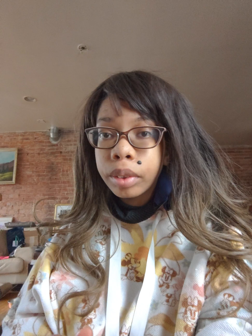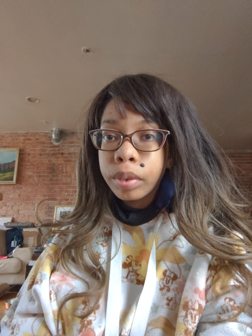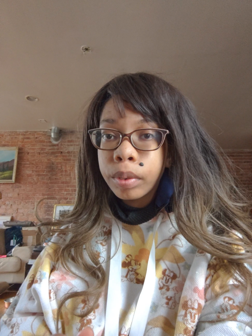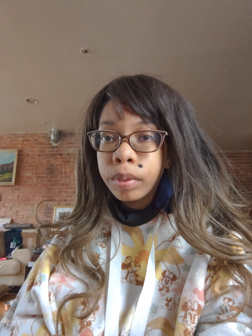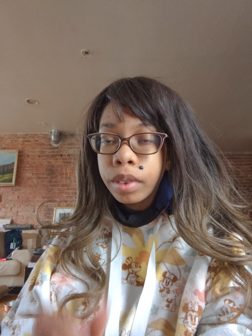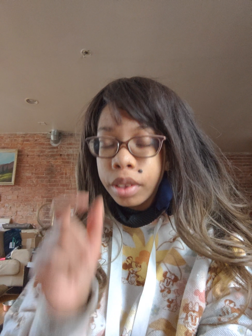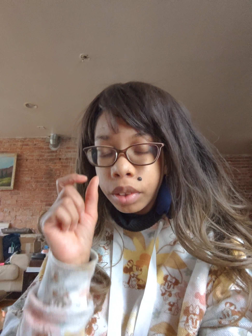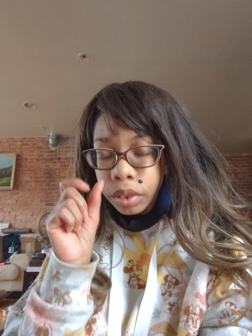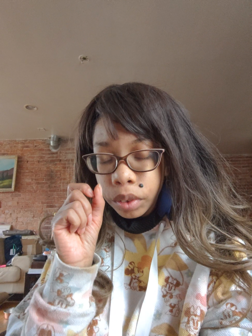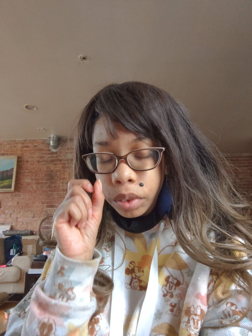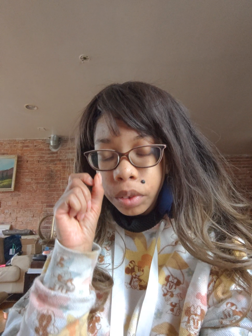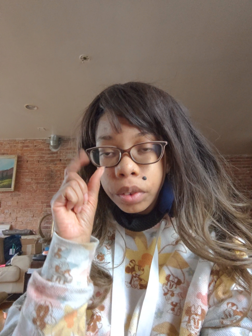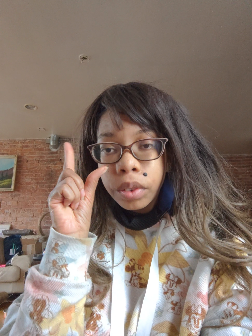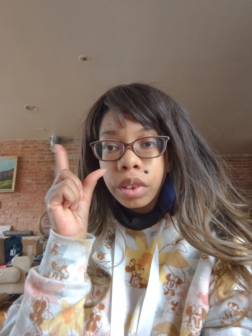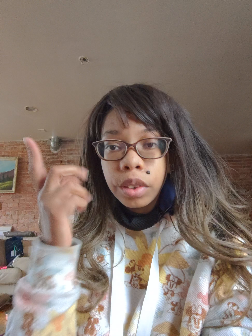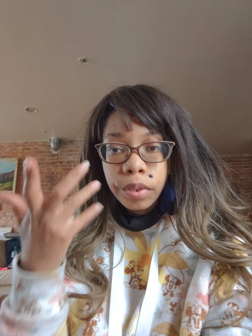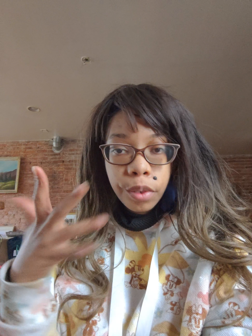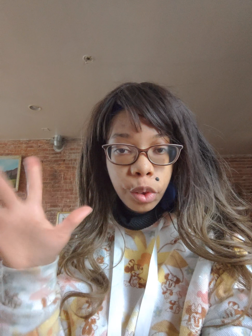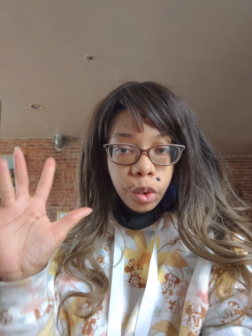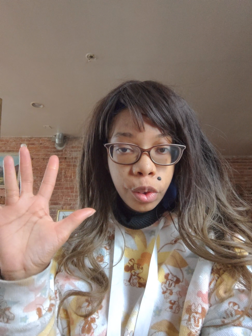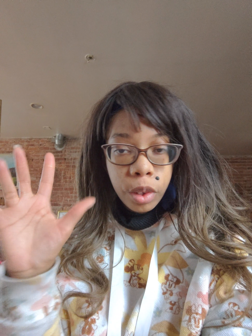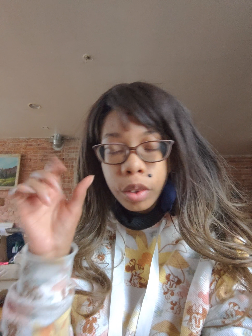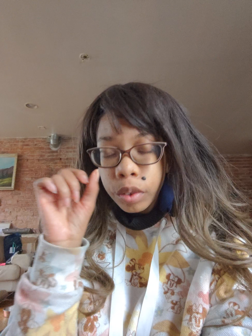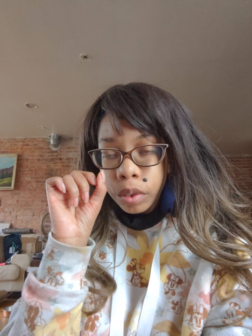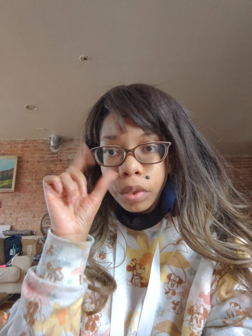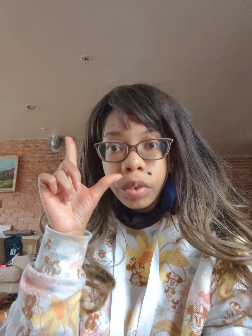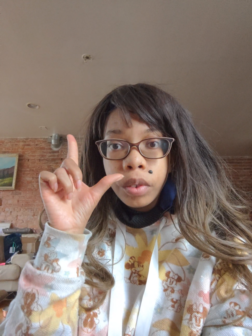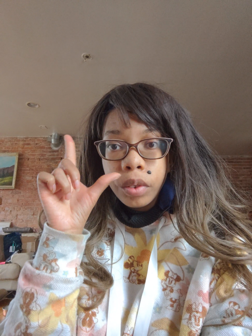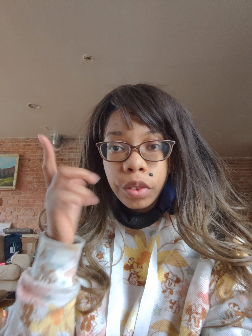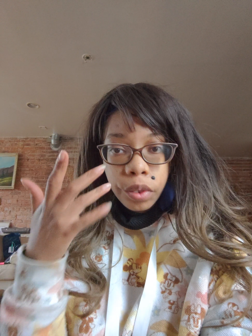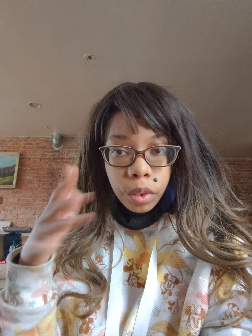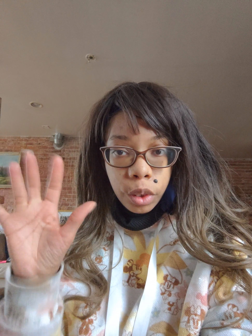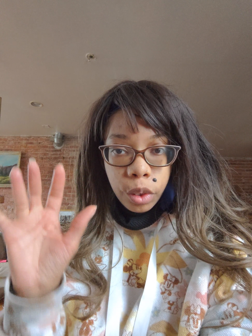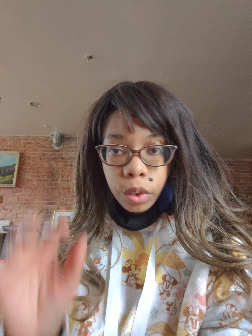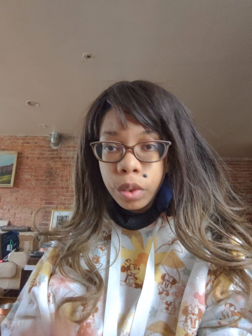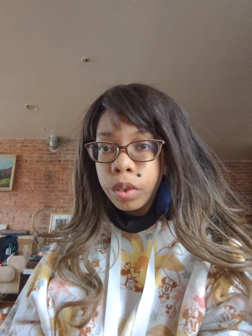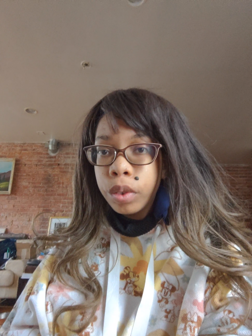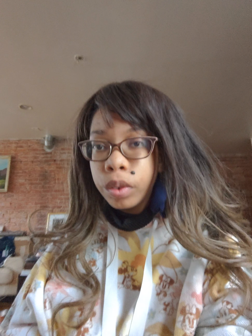awake